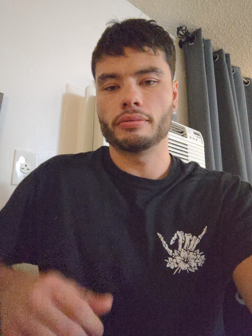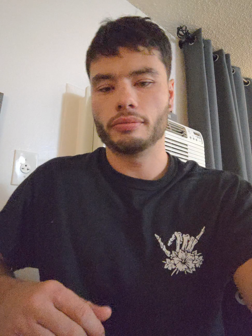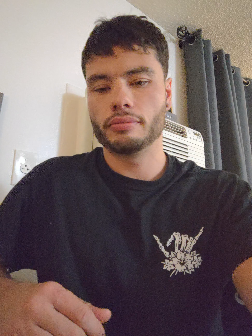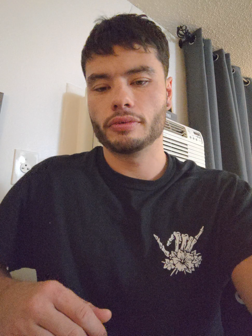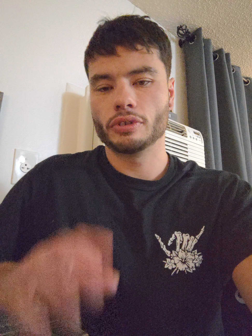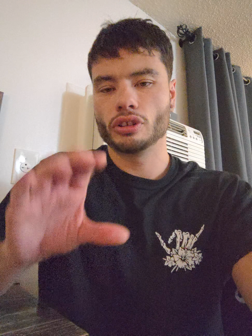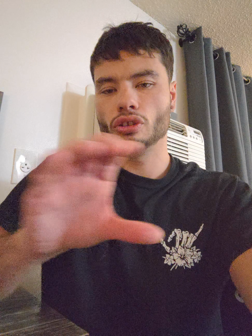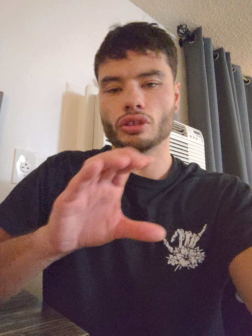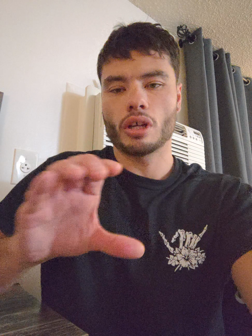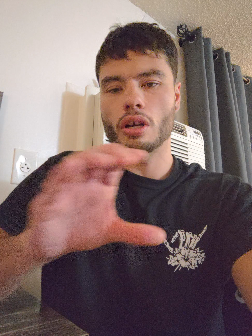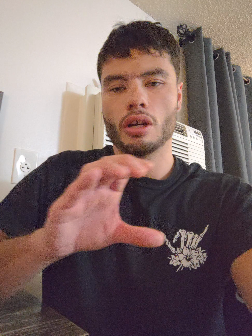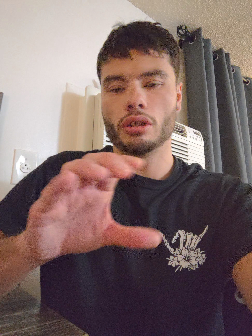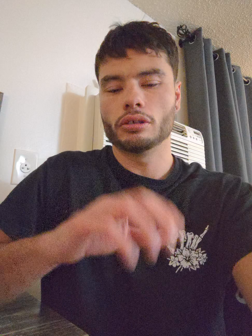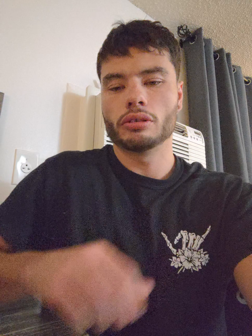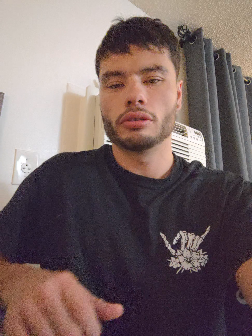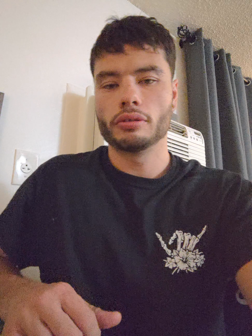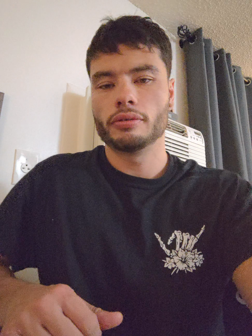chocolate